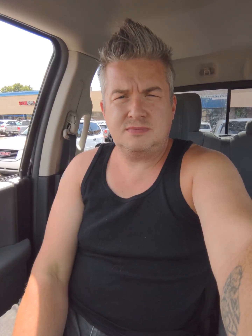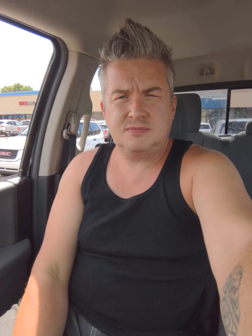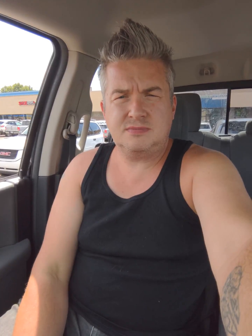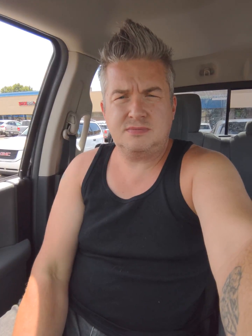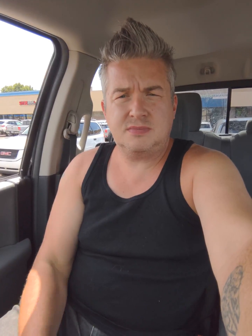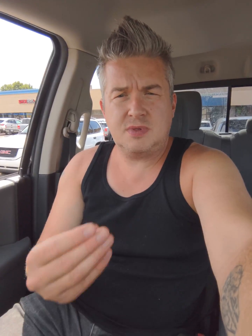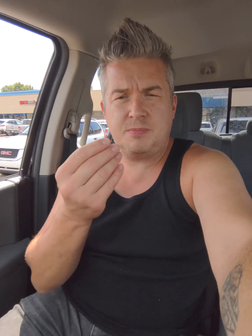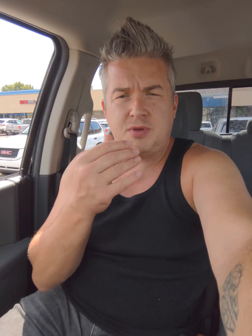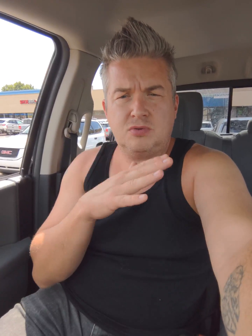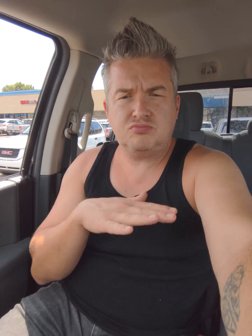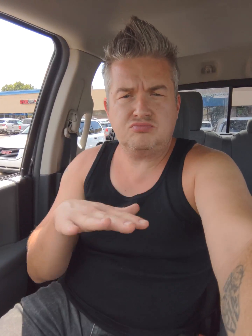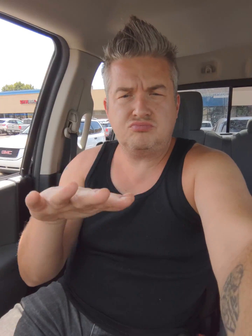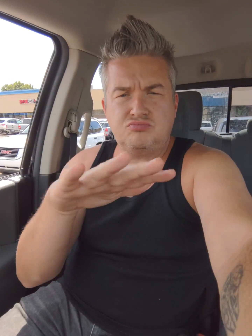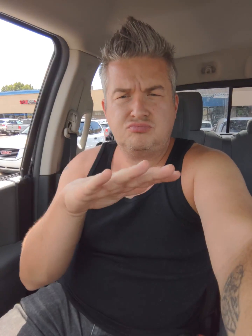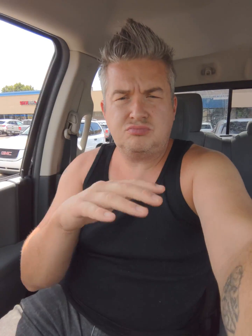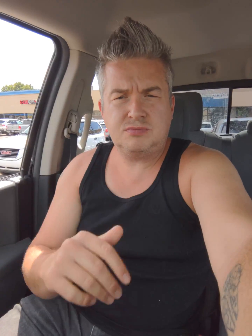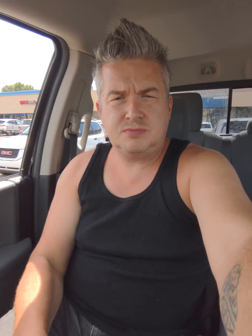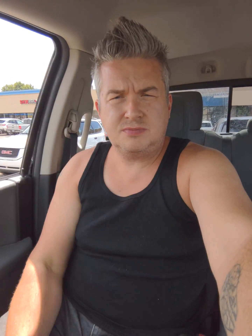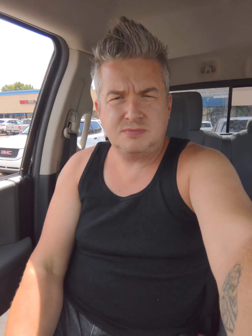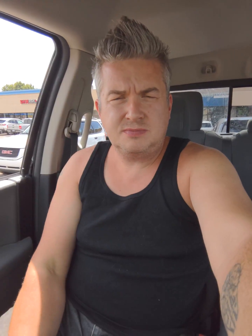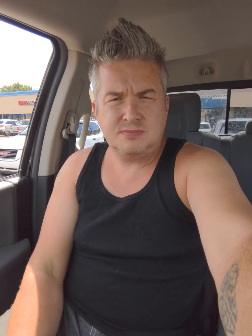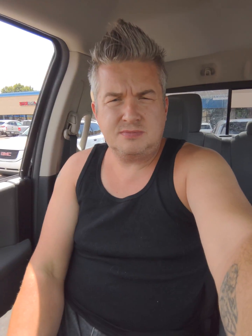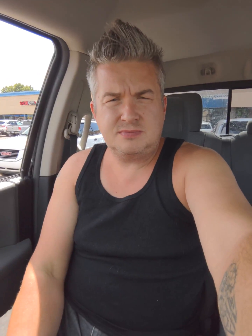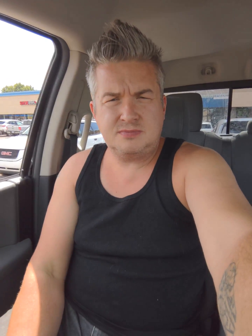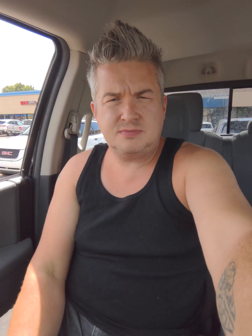garden